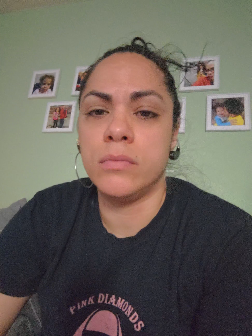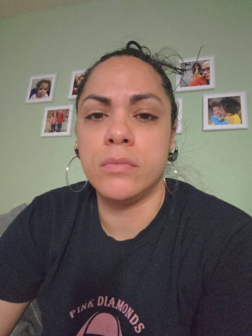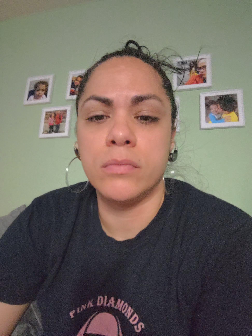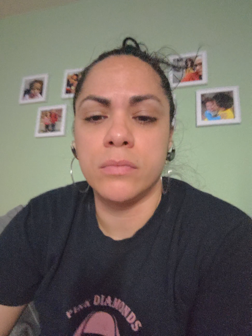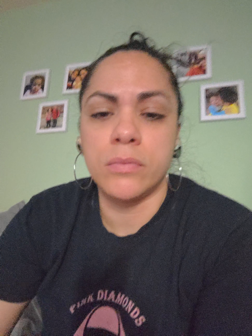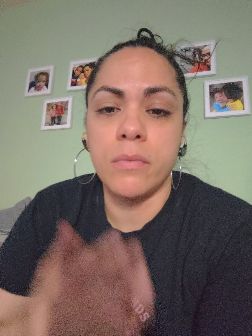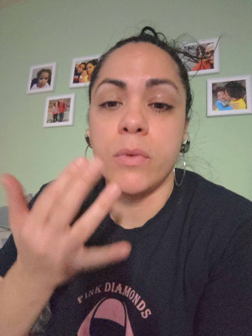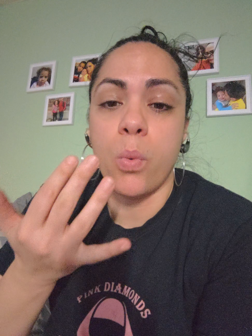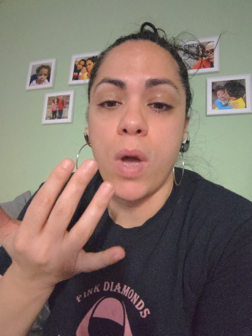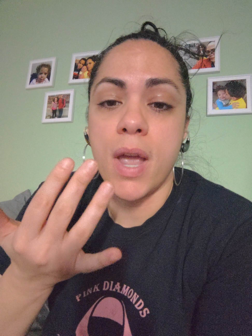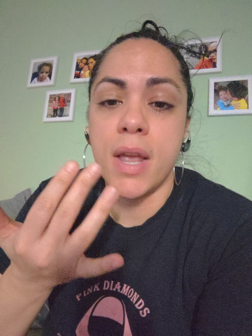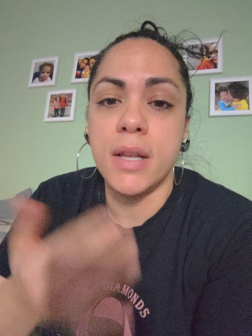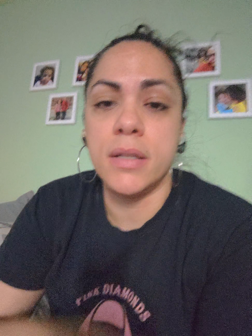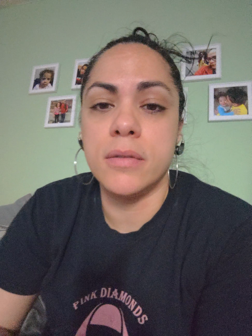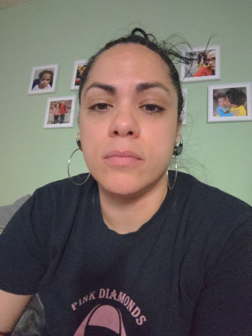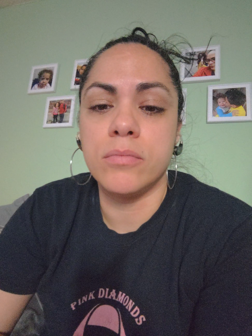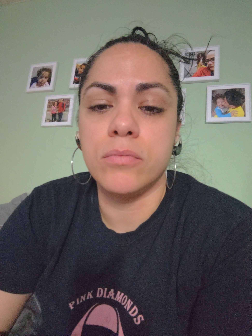wait